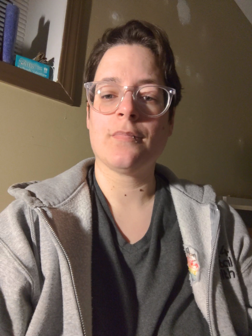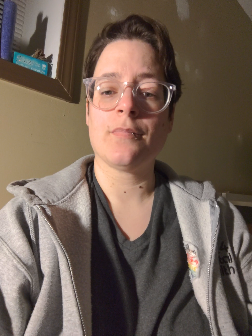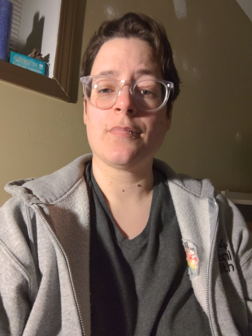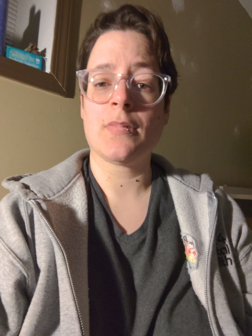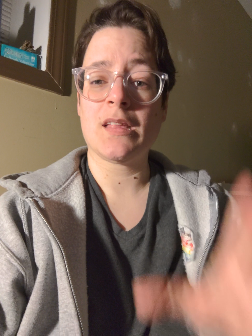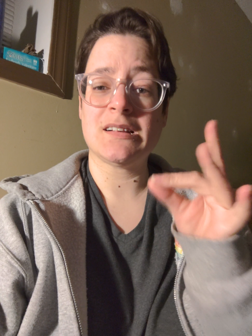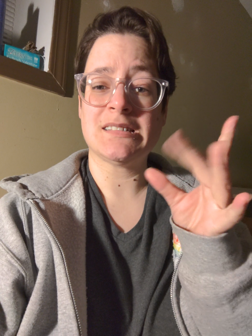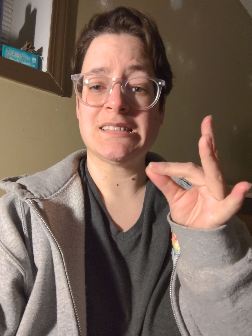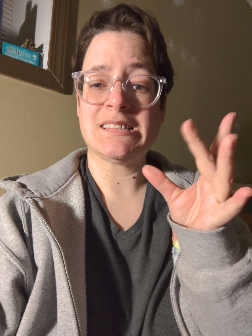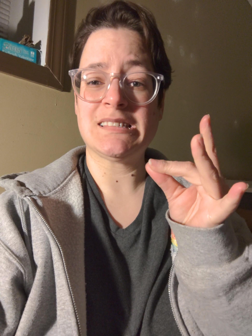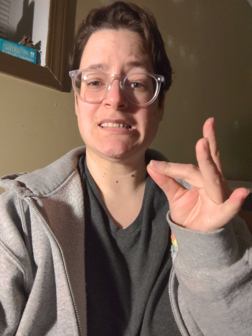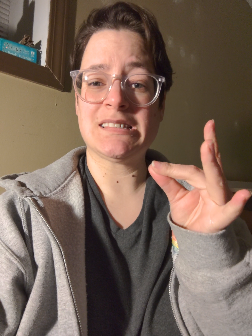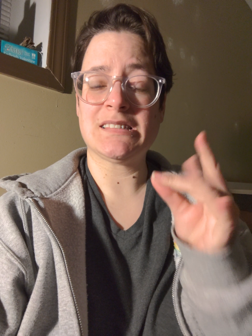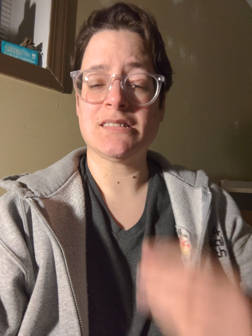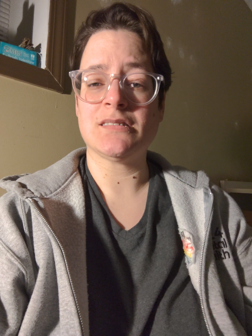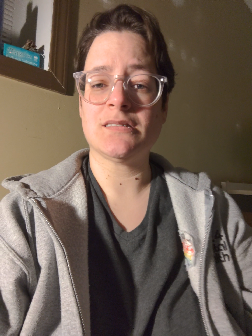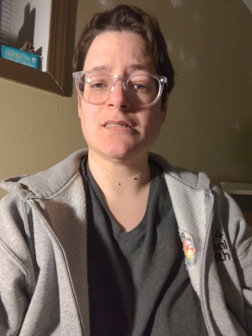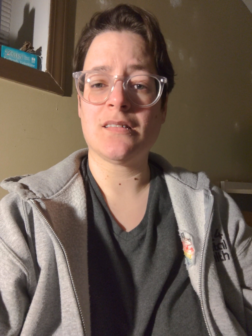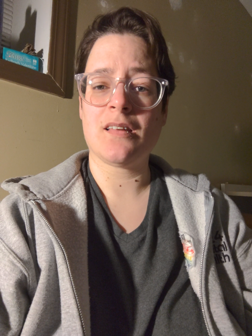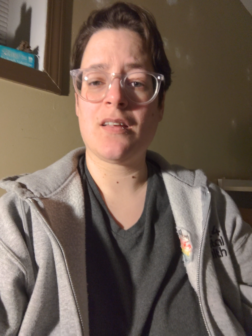sticky